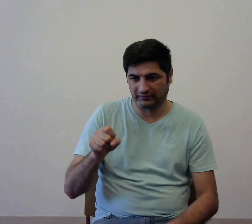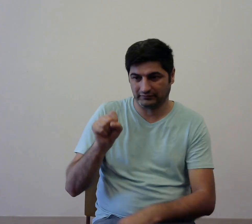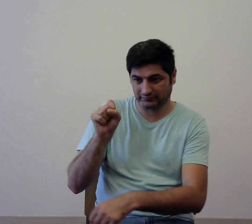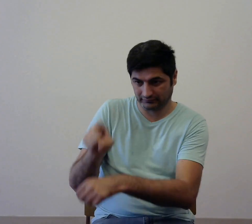sifariş